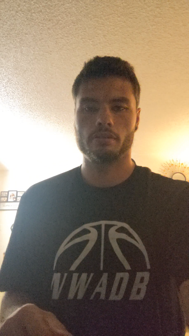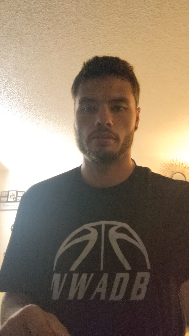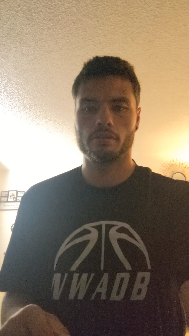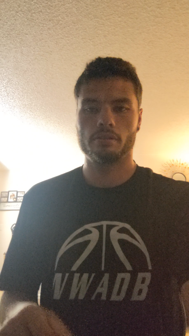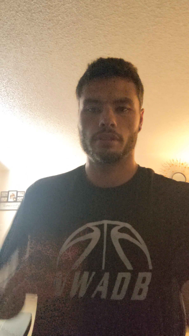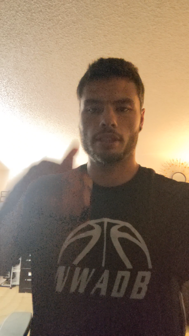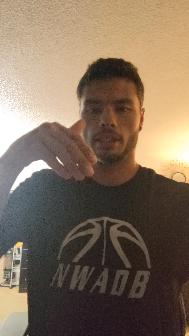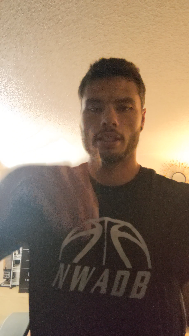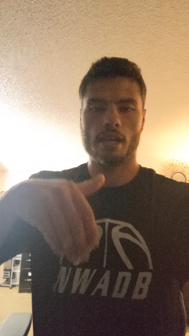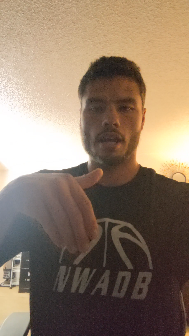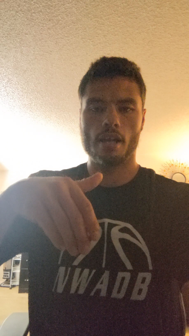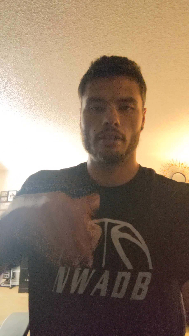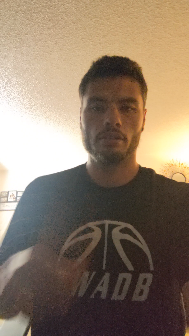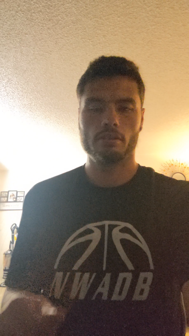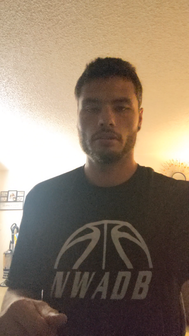night night